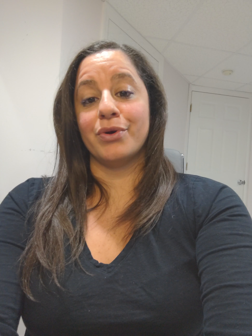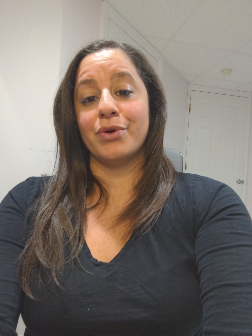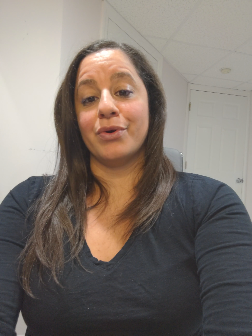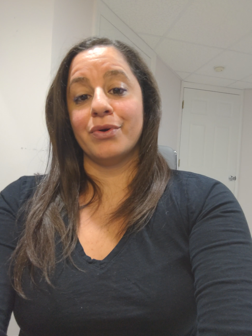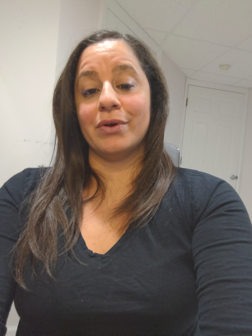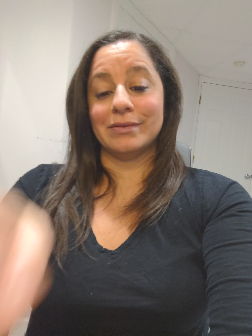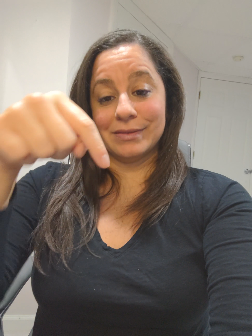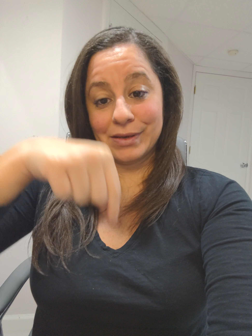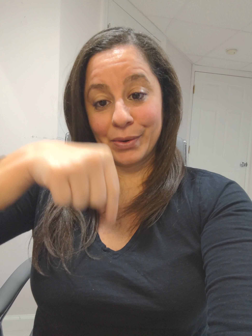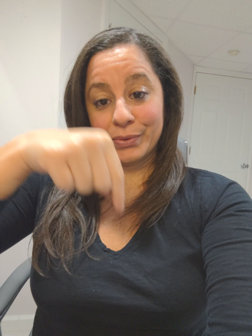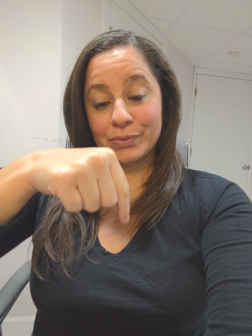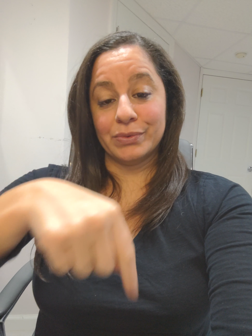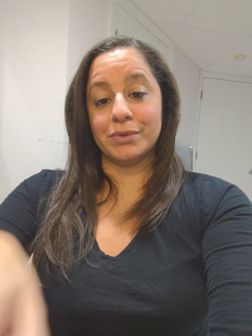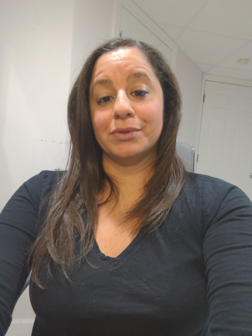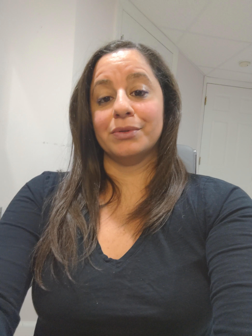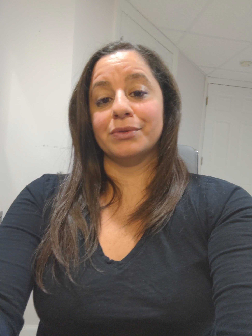down